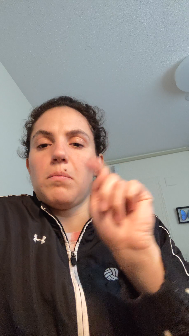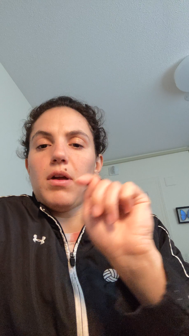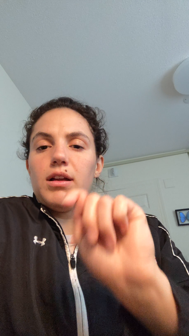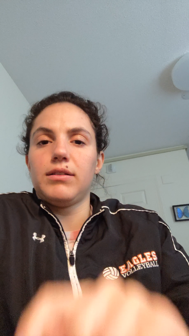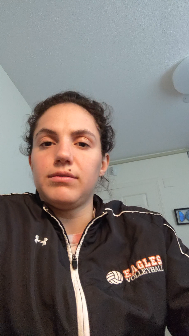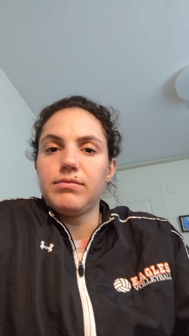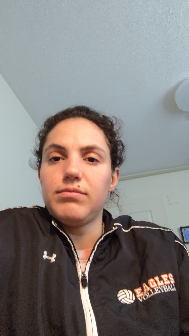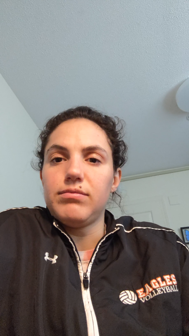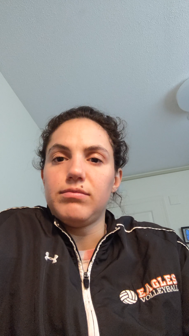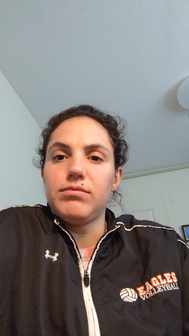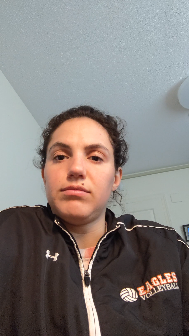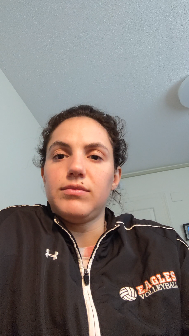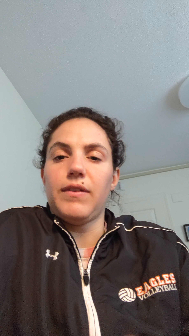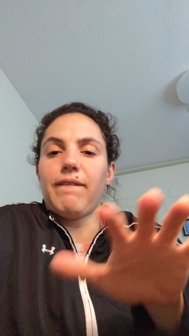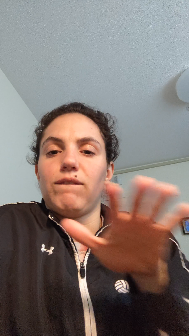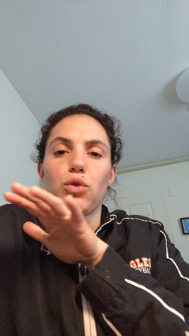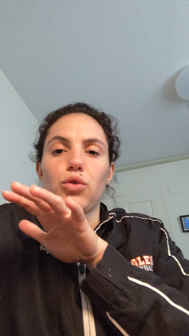full